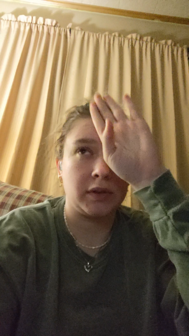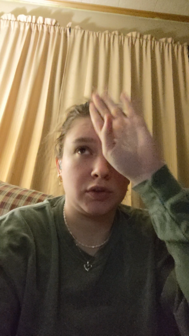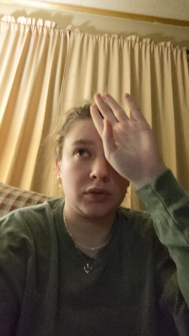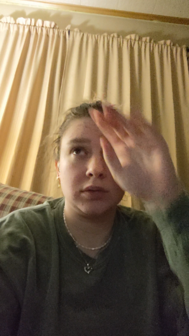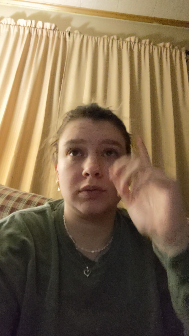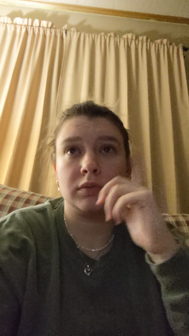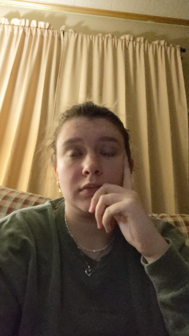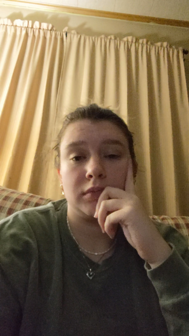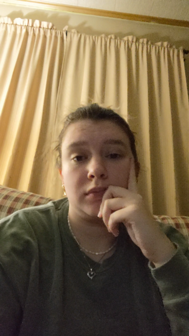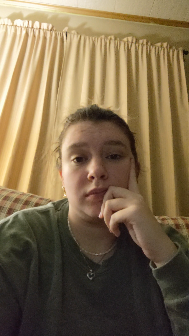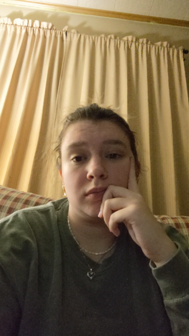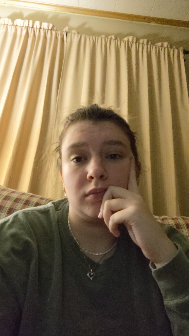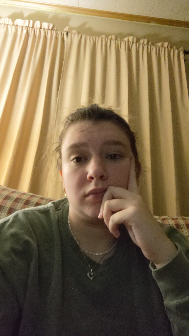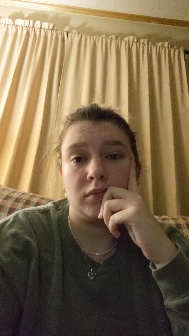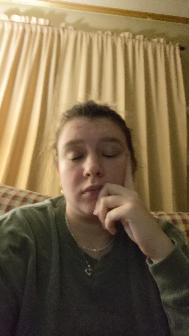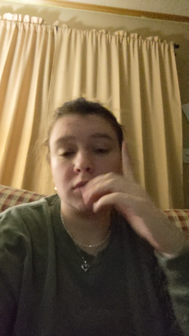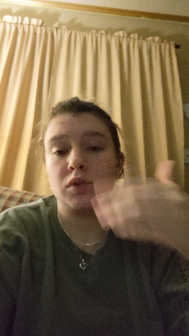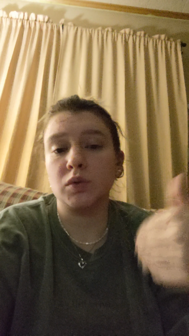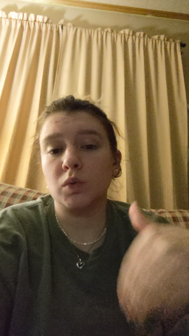shorts